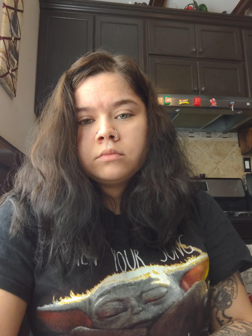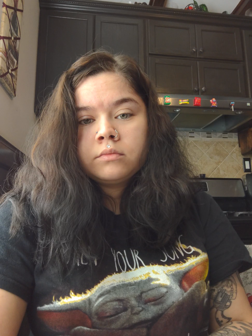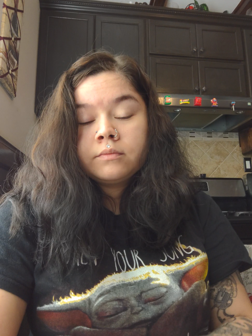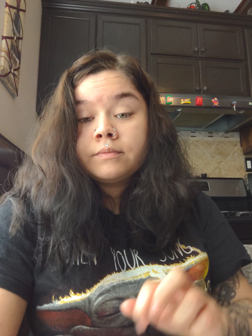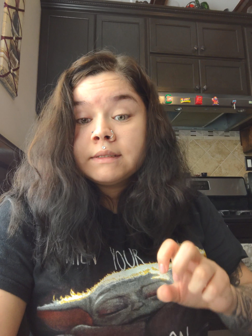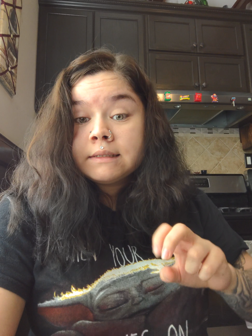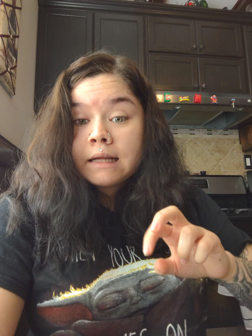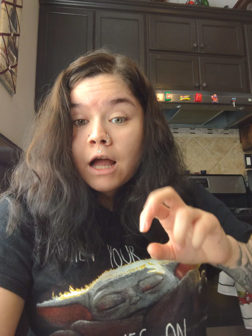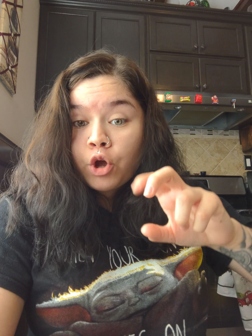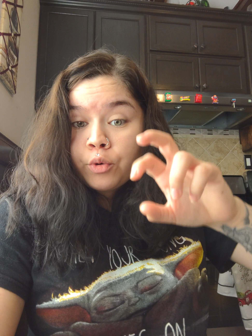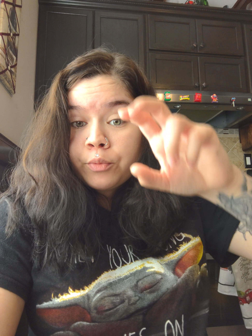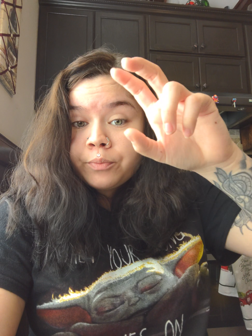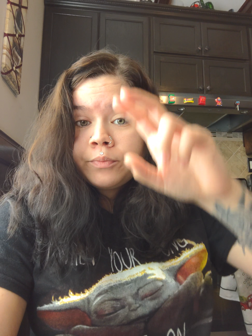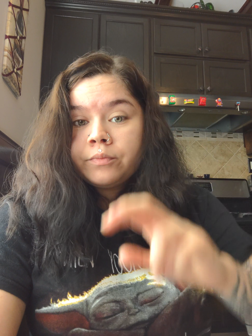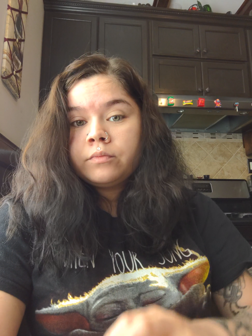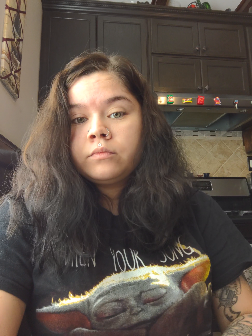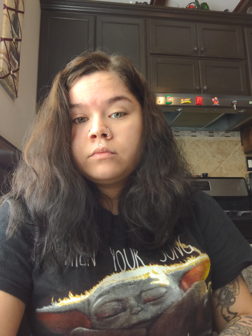stairs